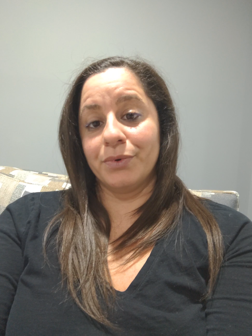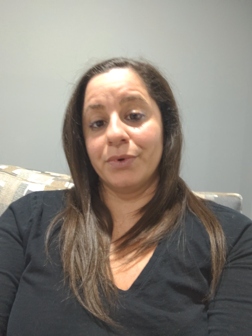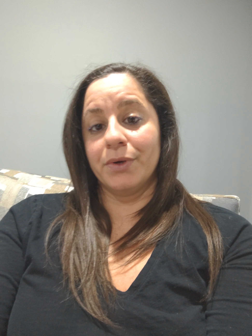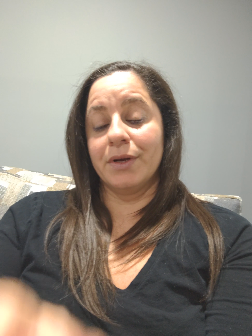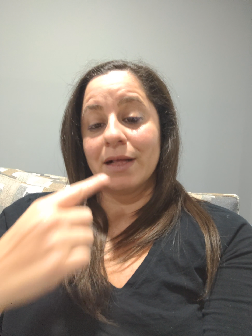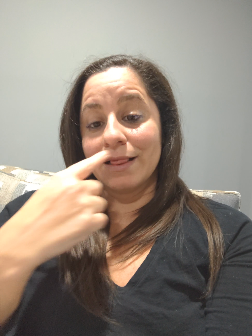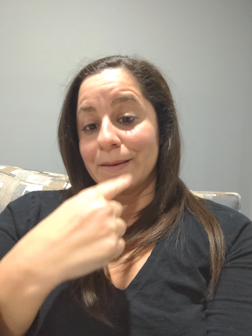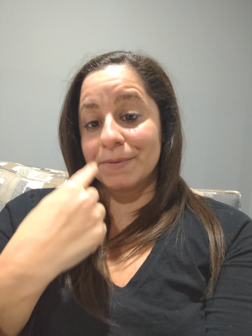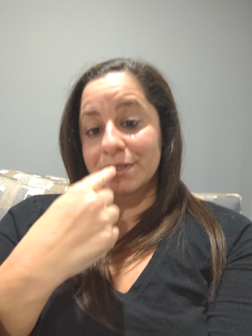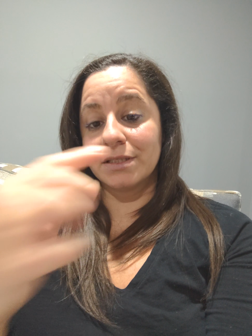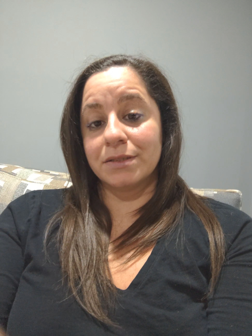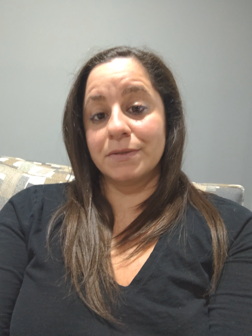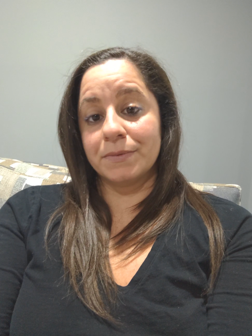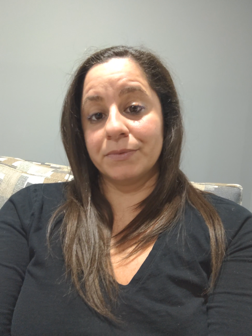lips